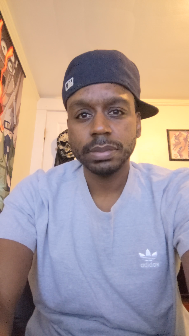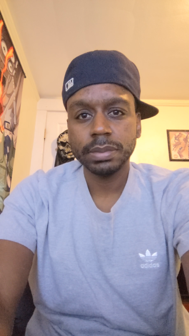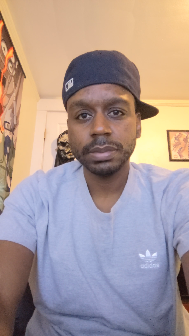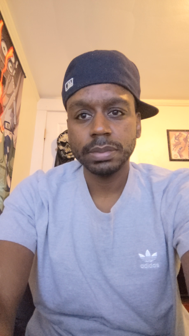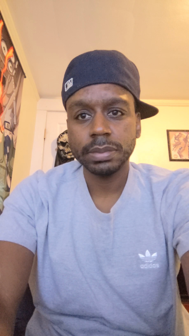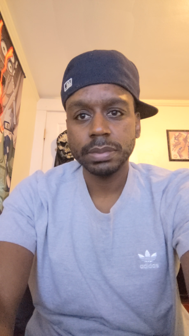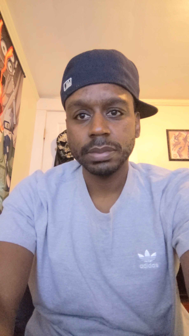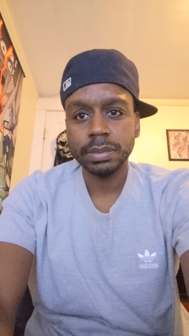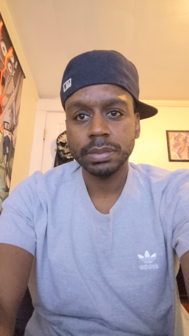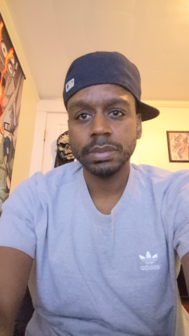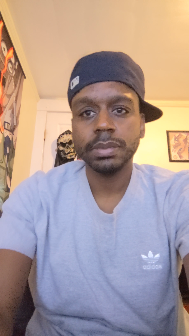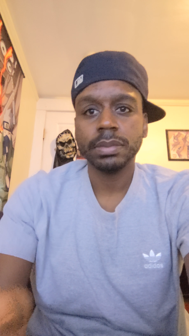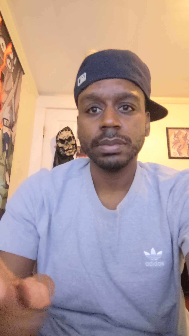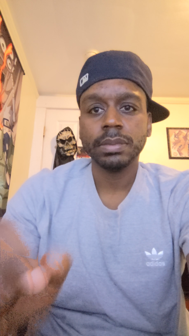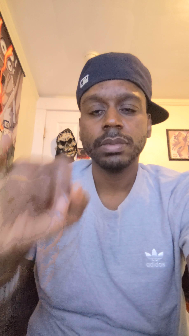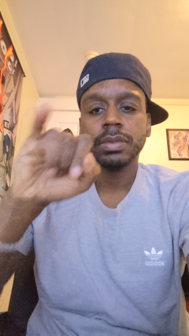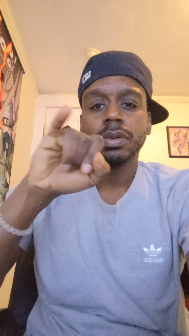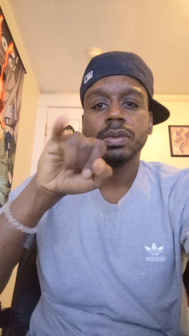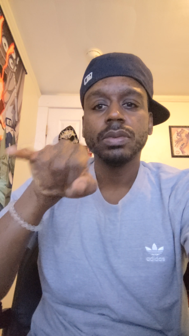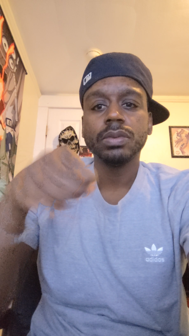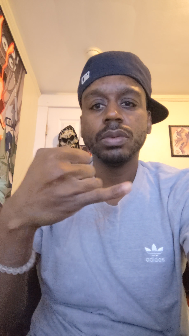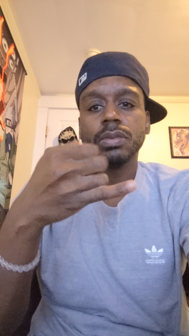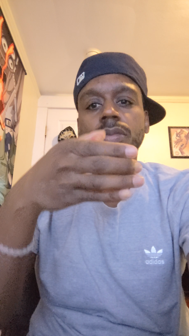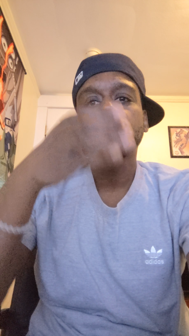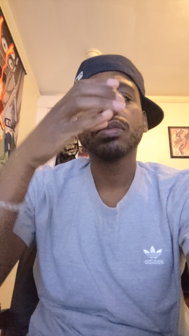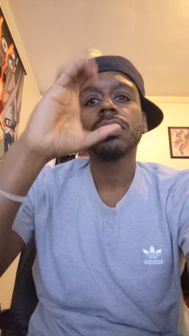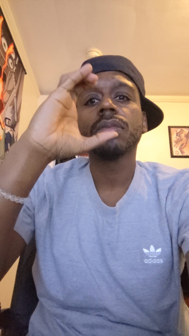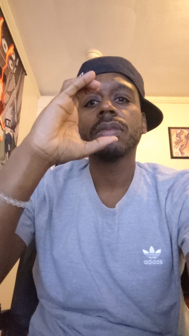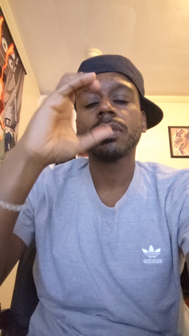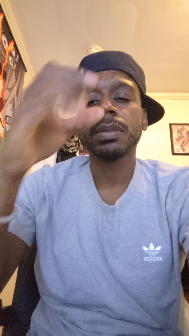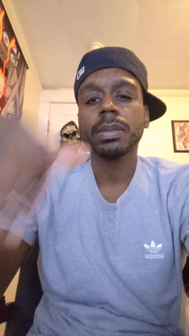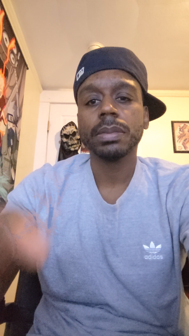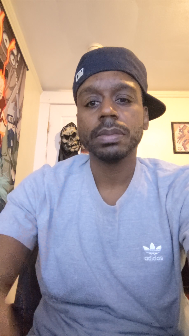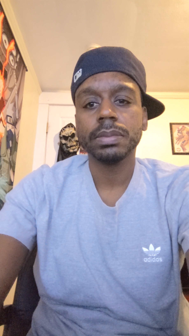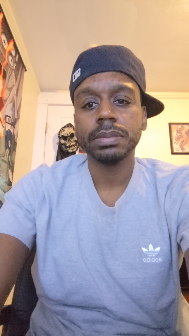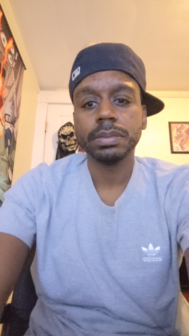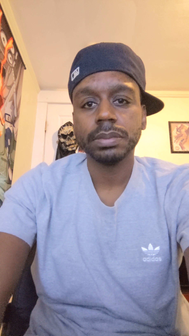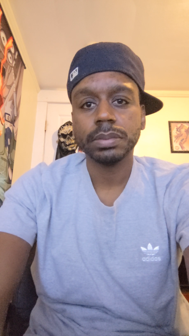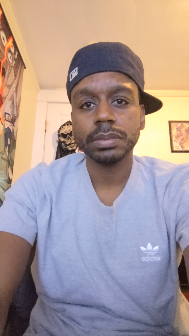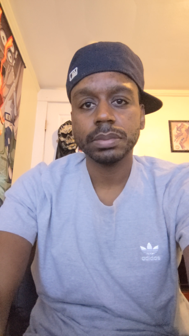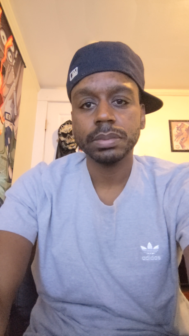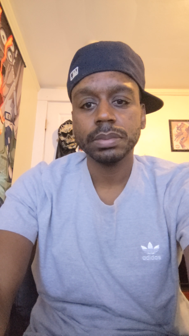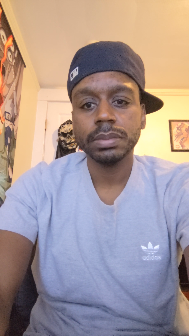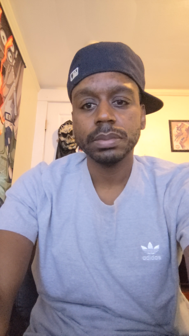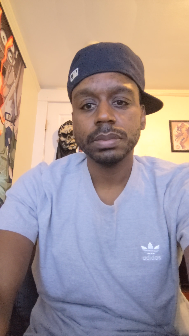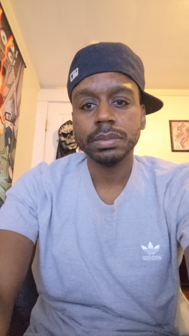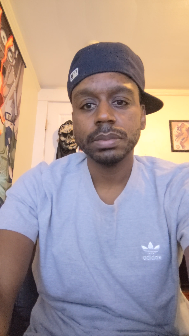juice